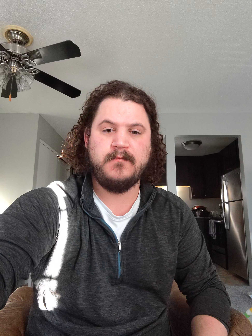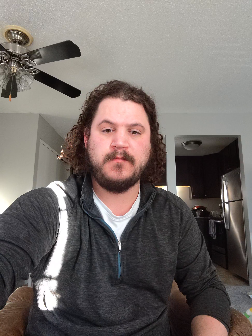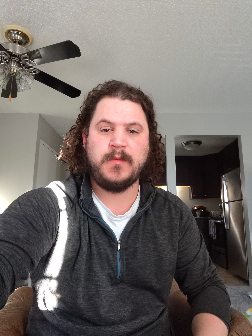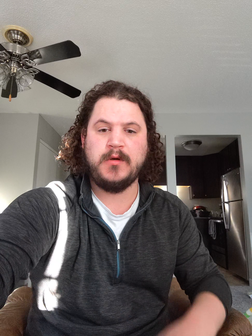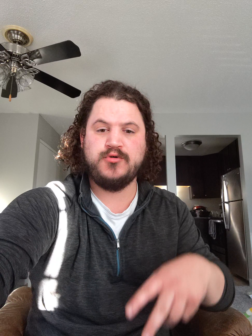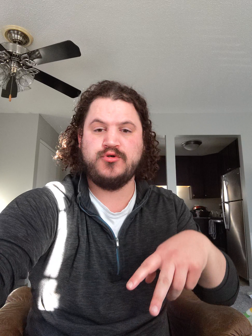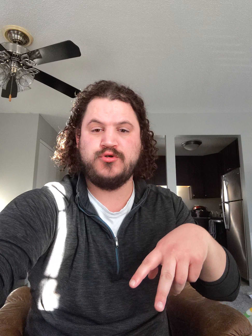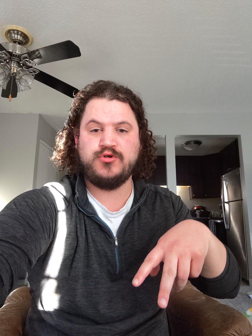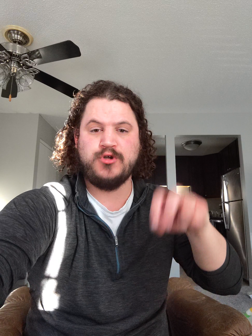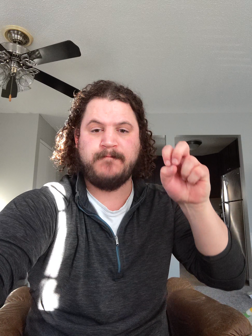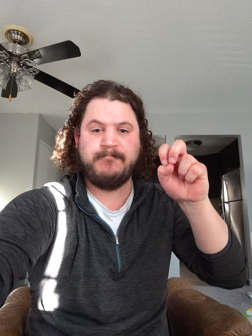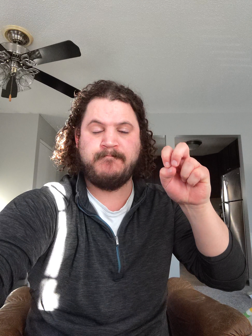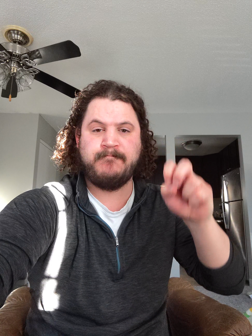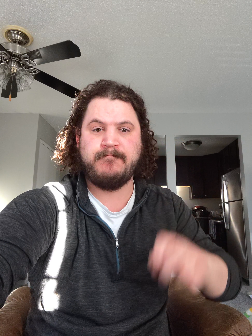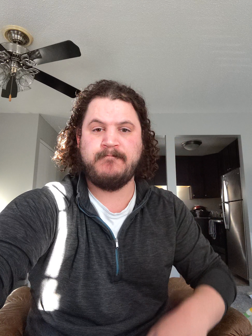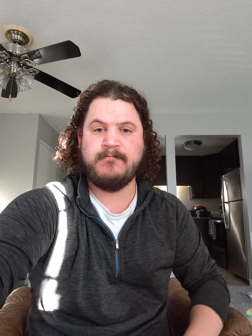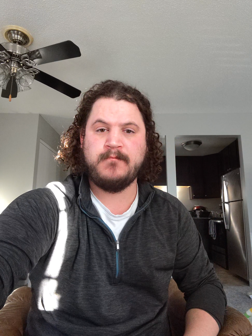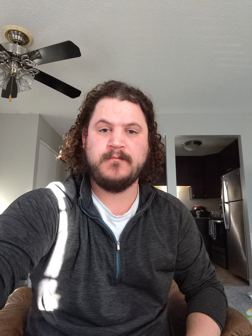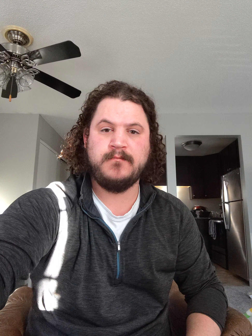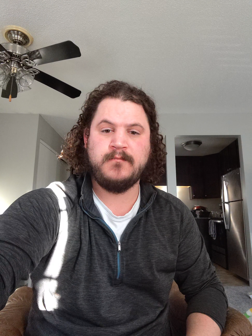jump